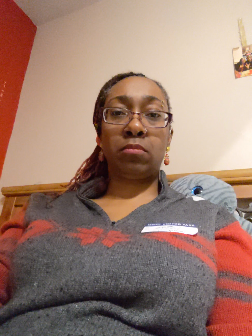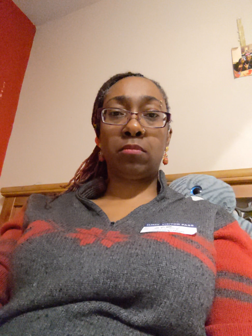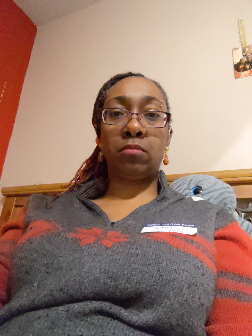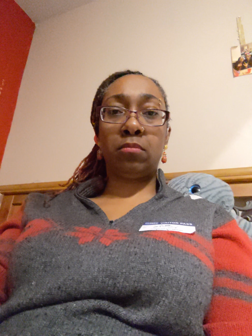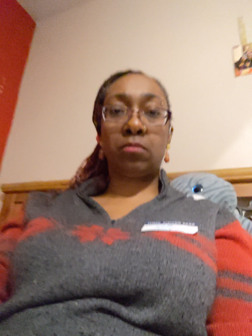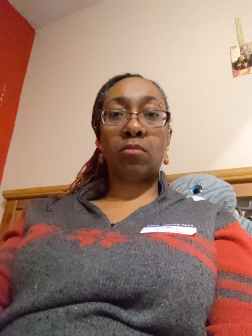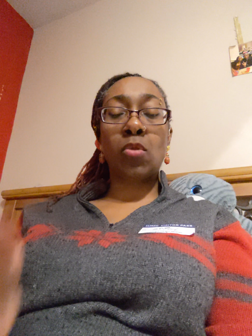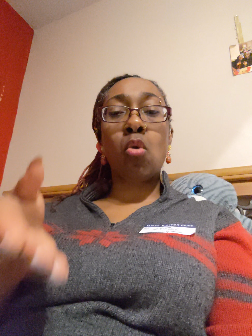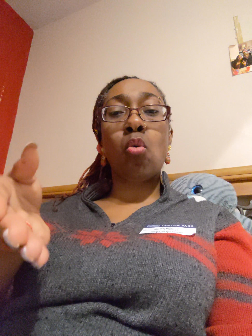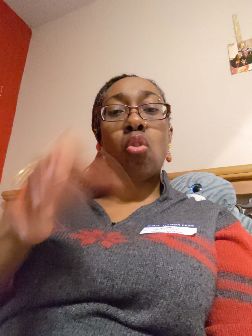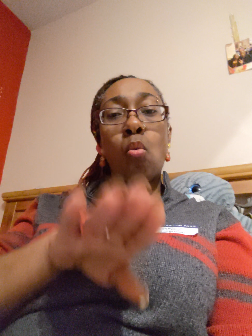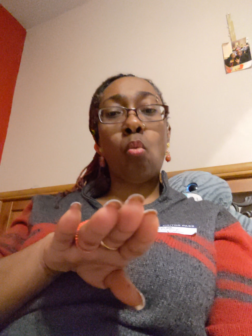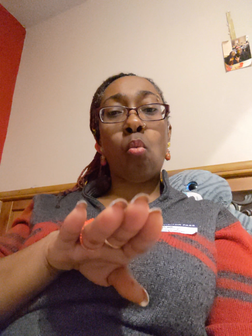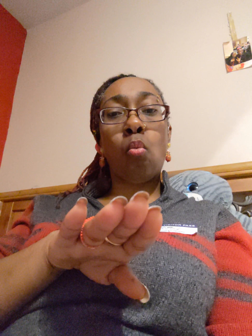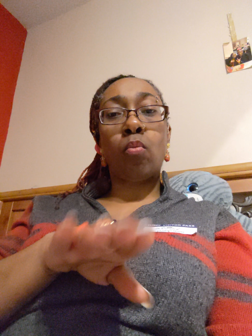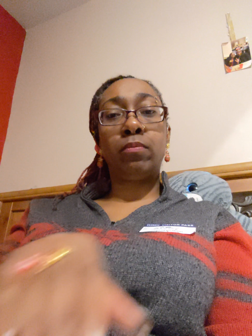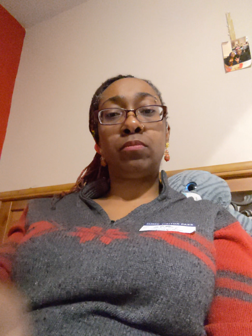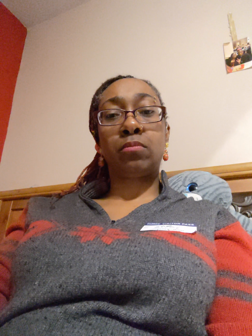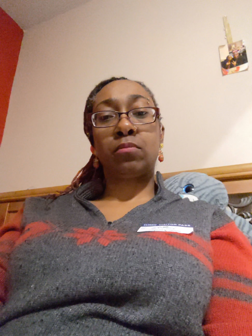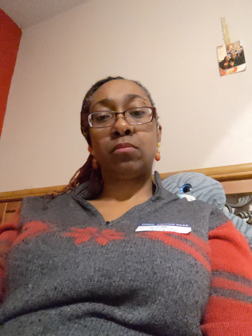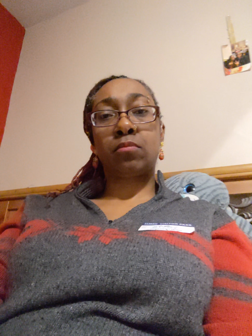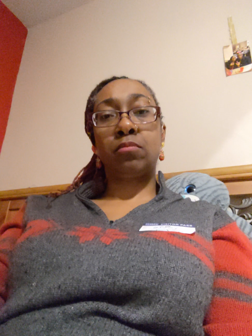close